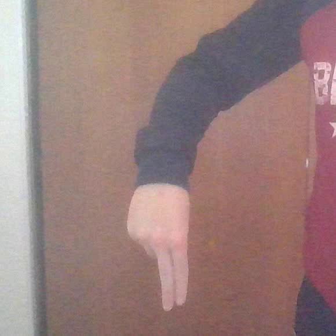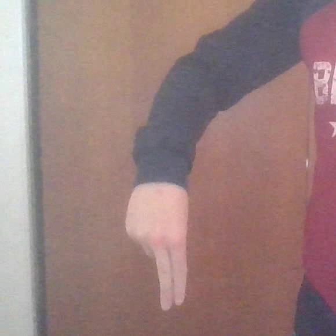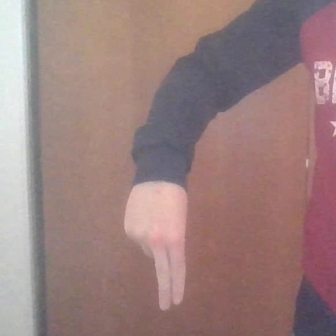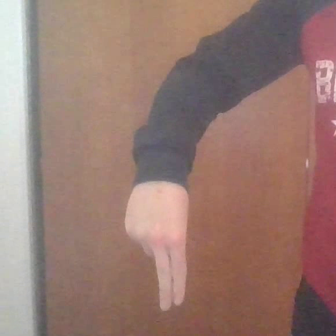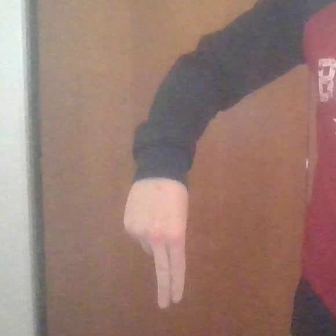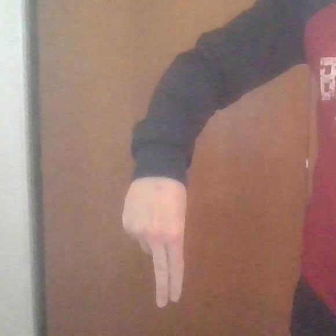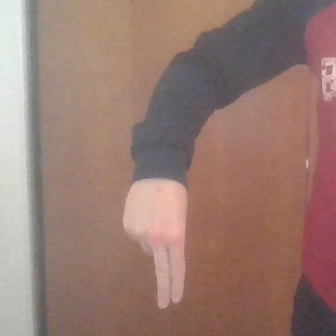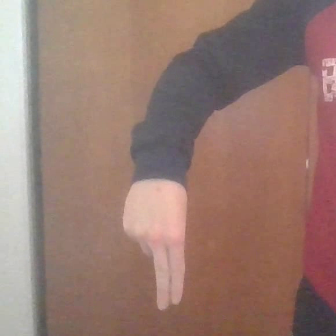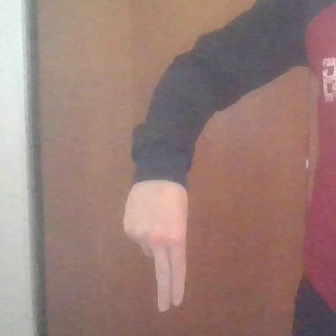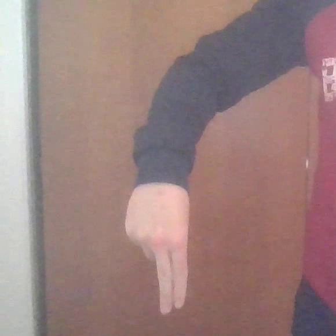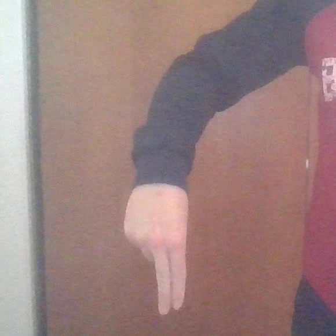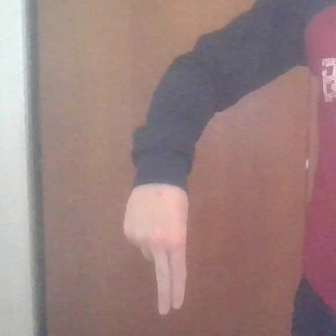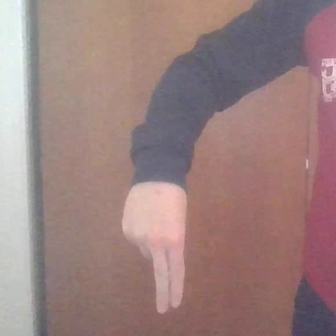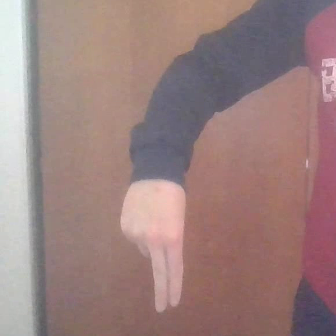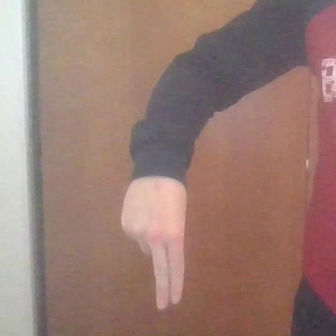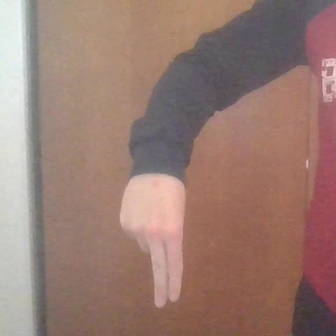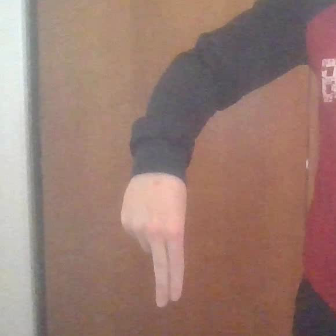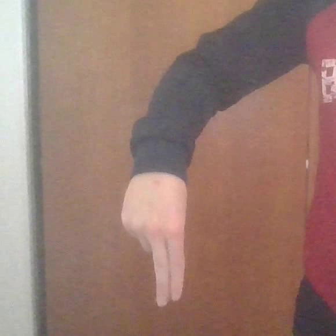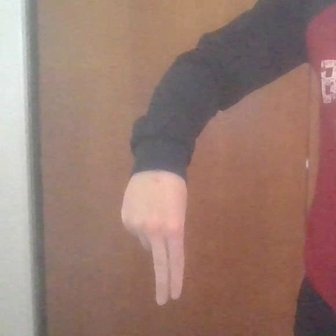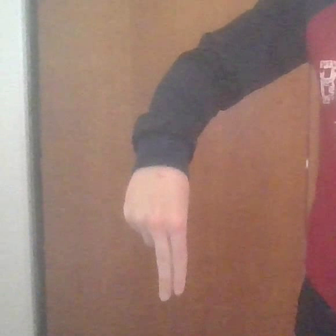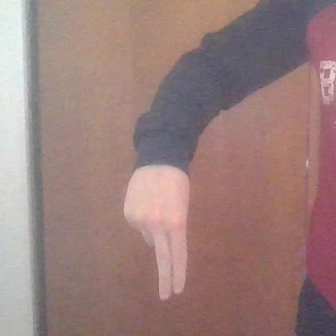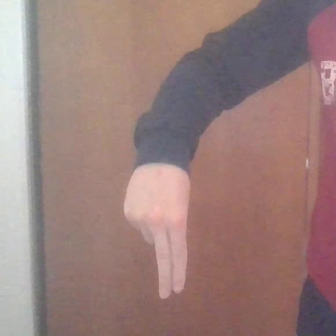П